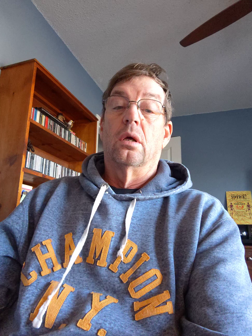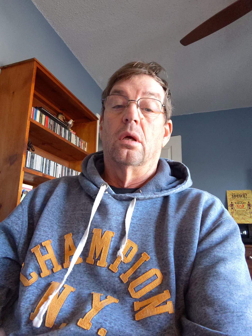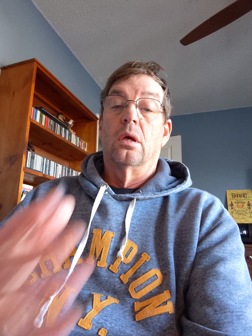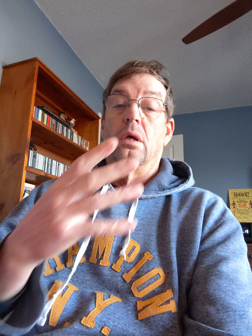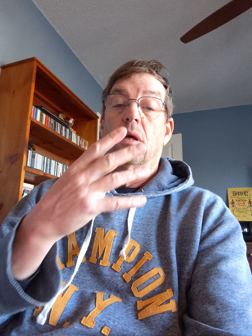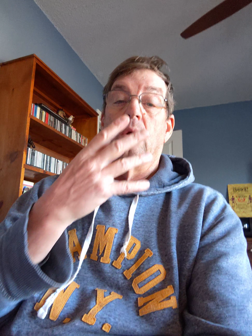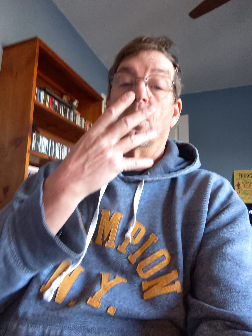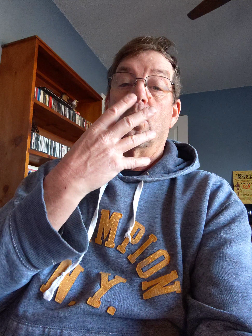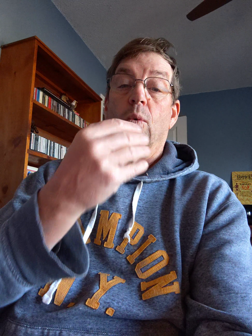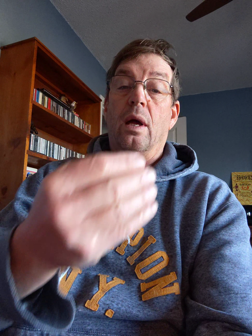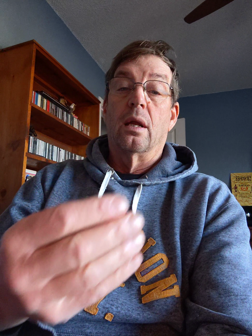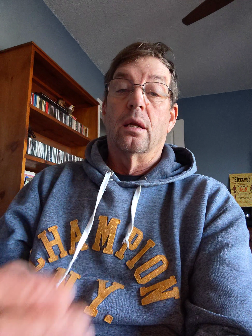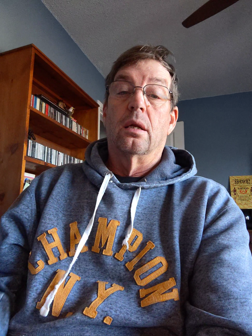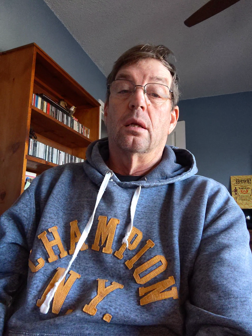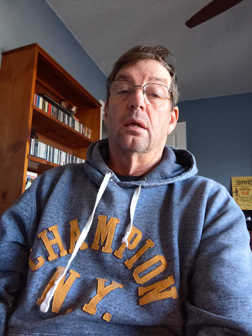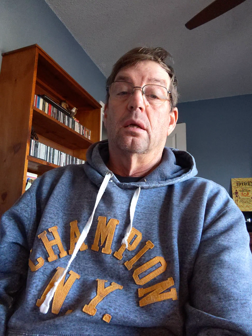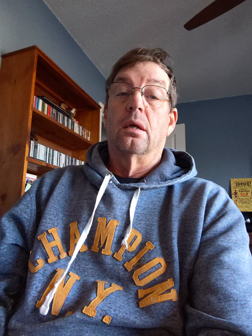wet